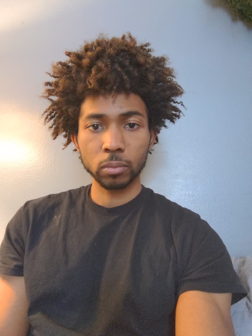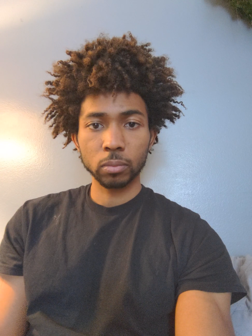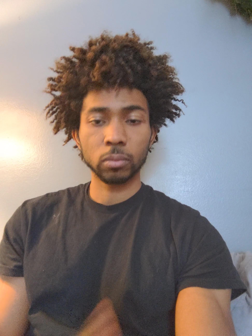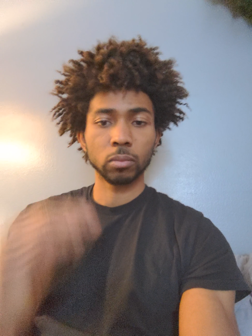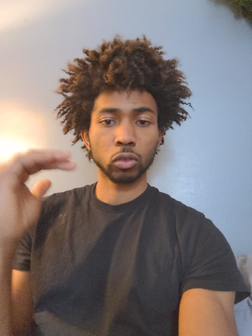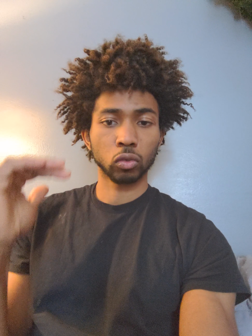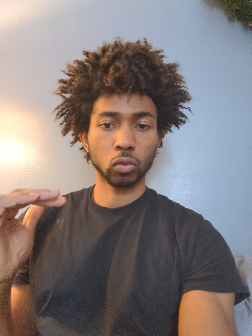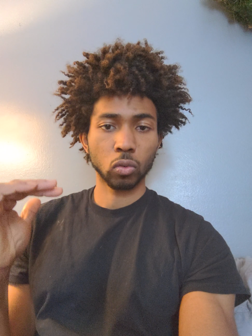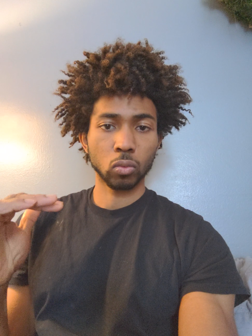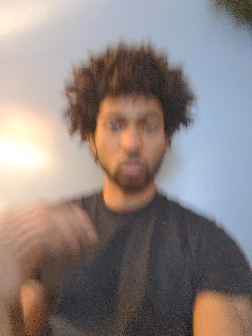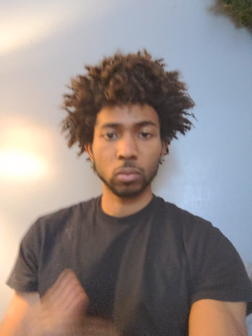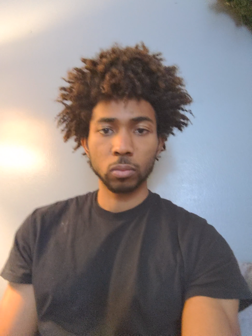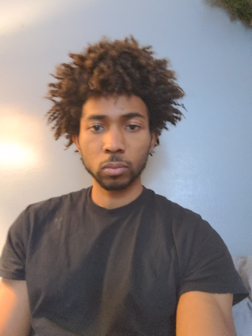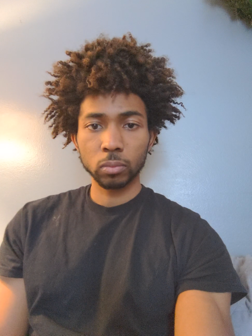child